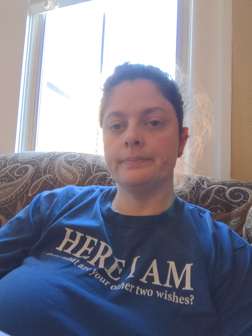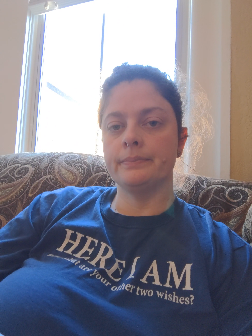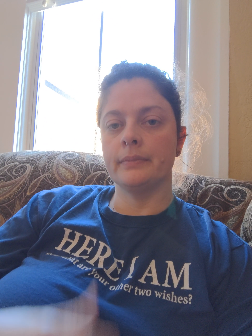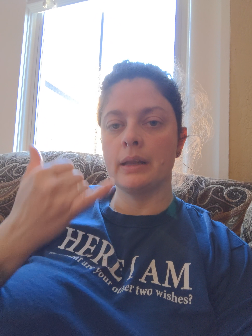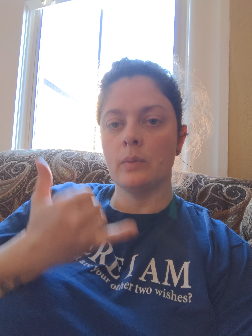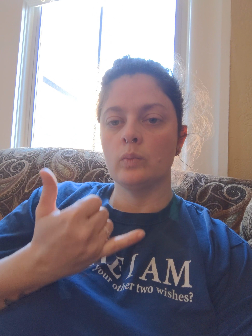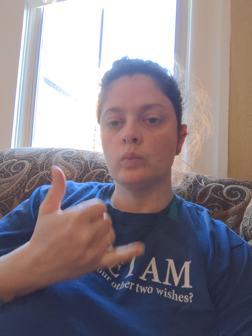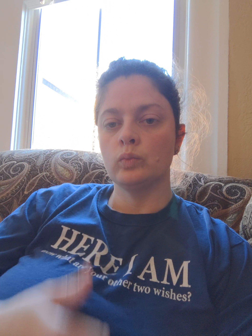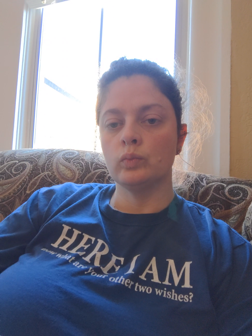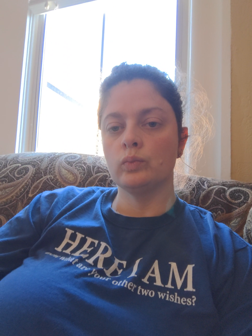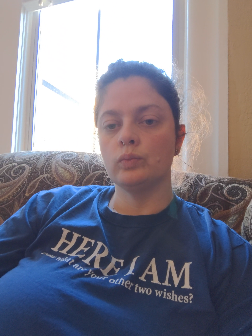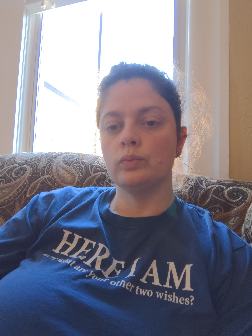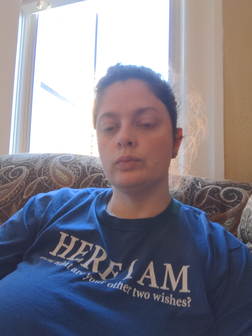now